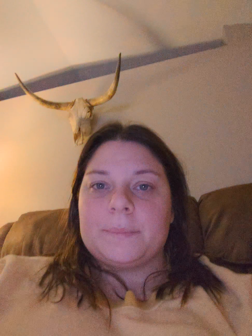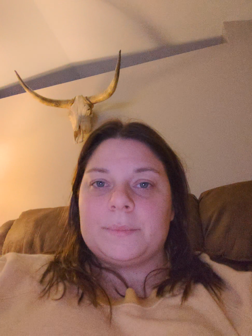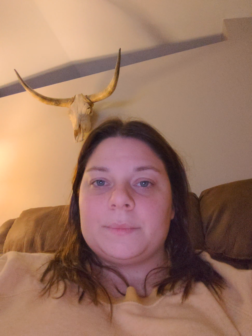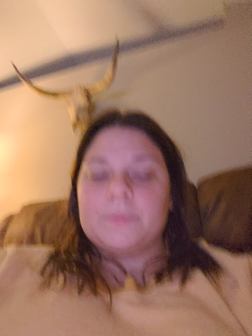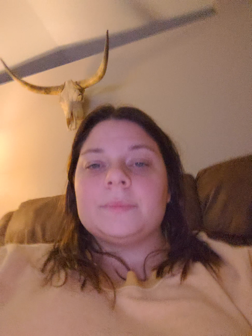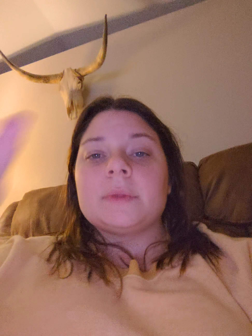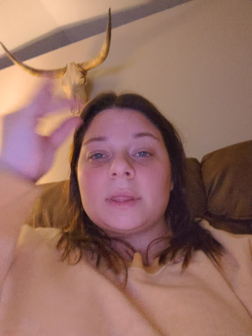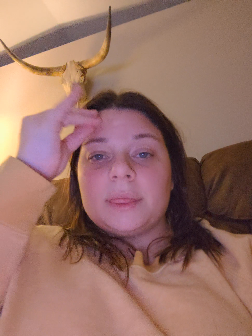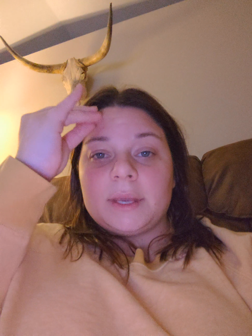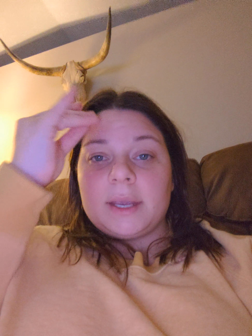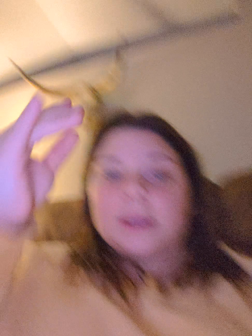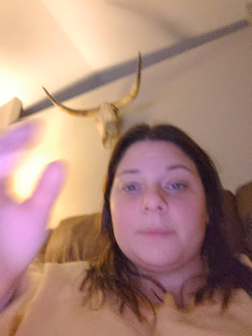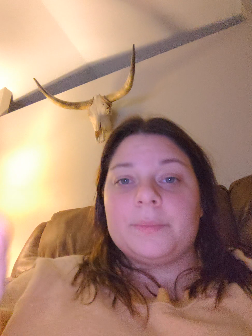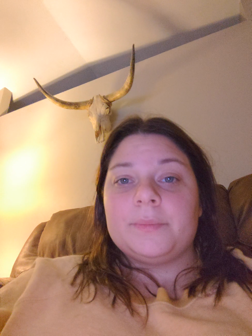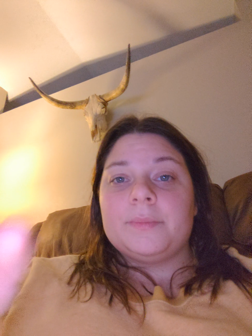think